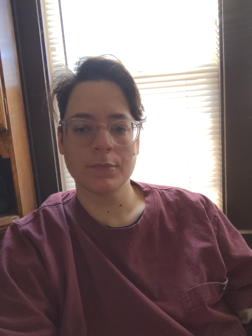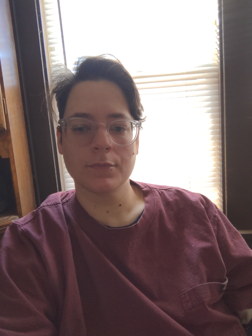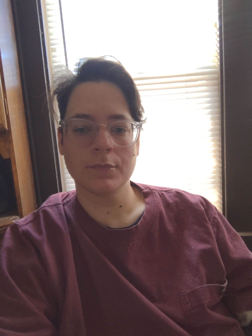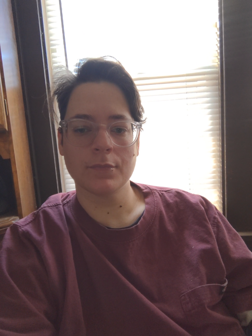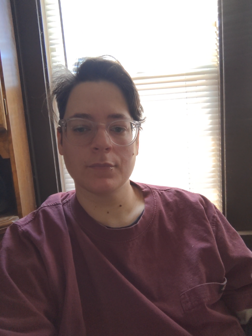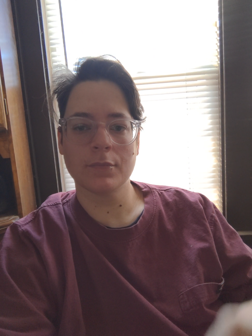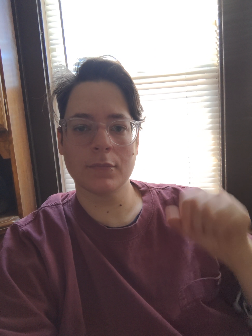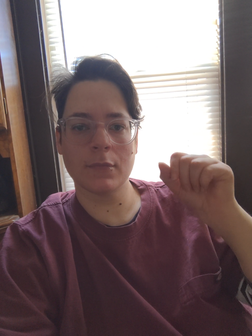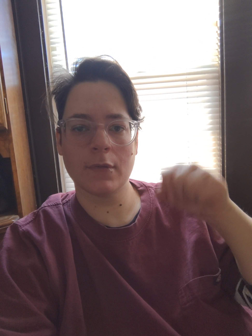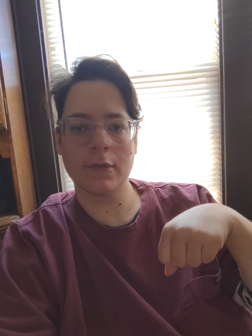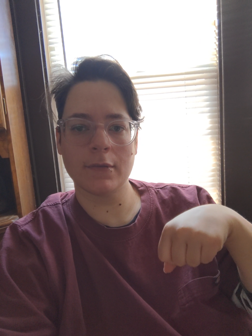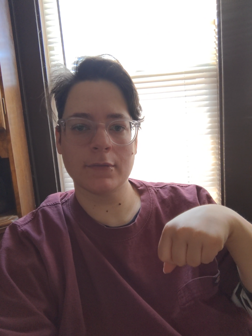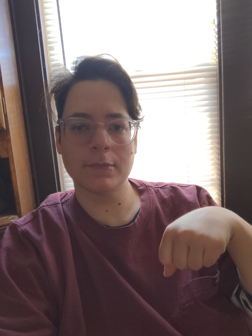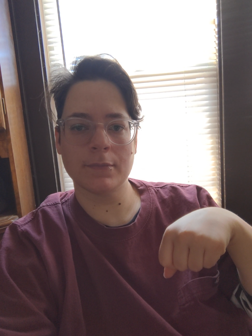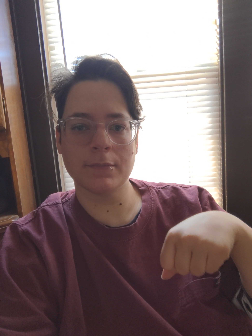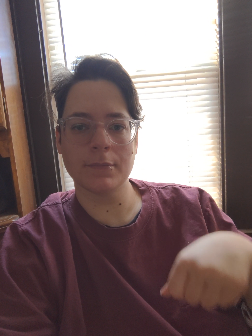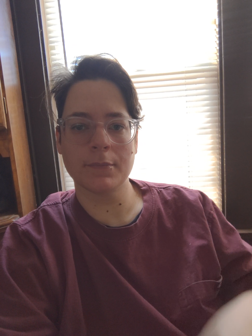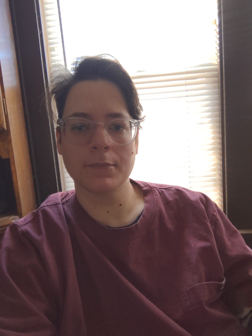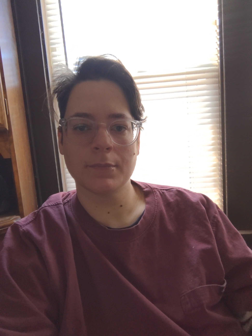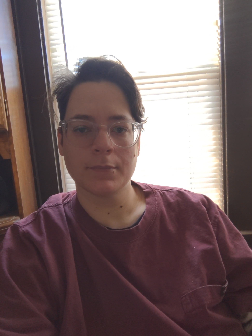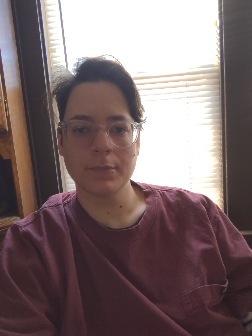can